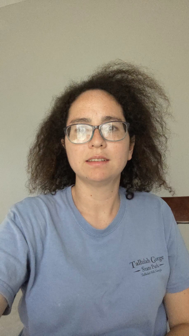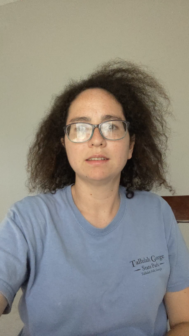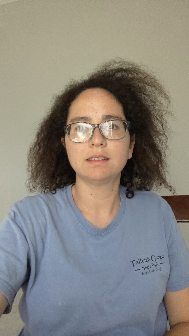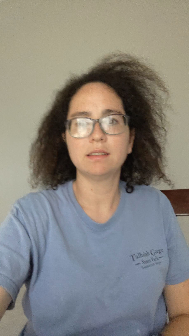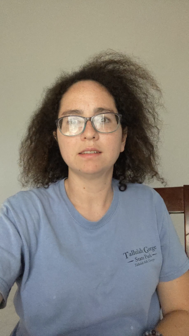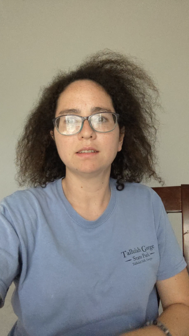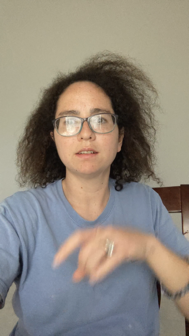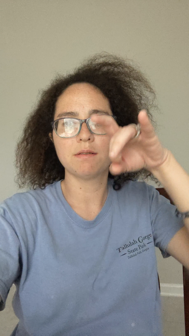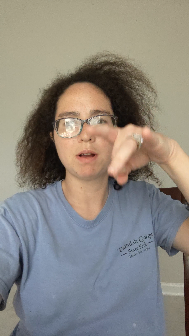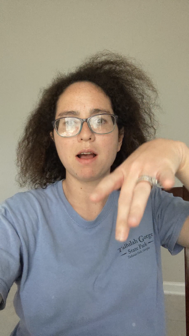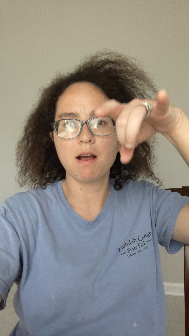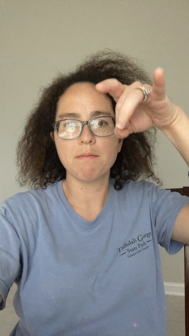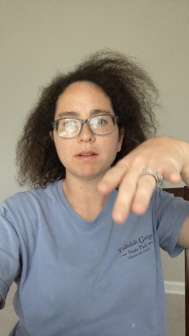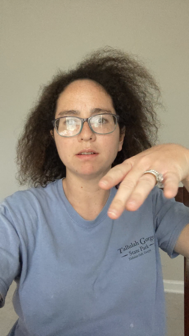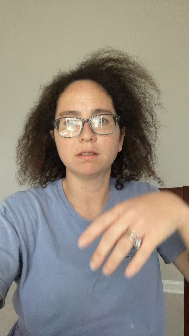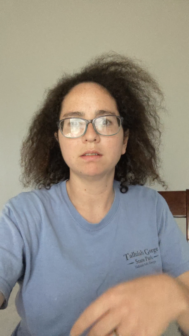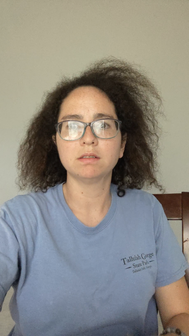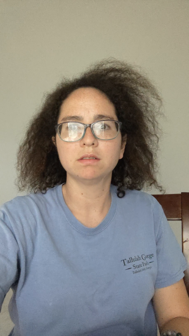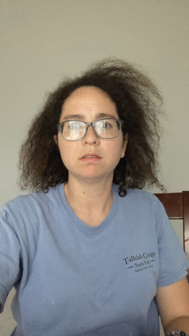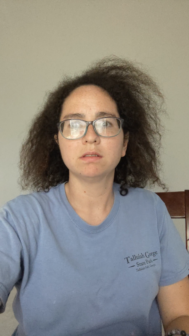pumpkin